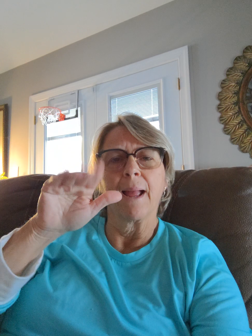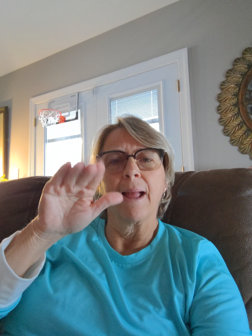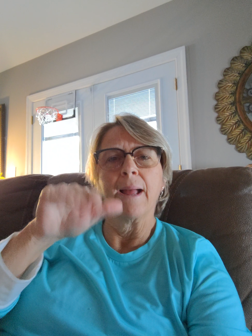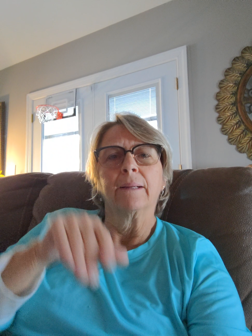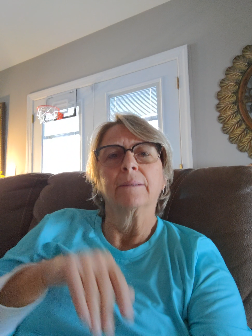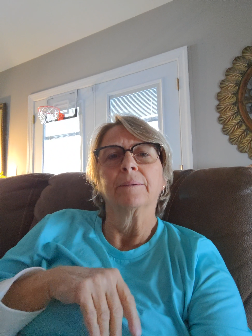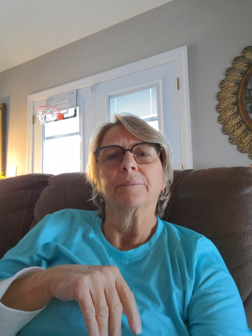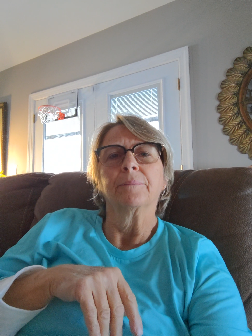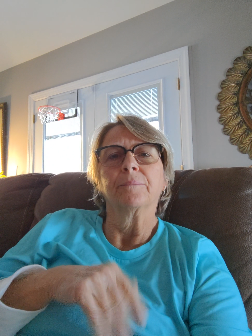bye